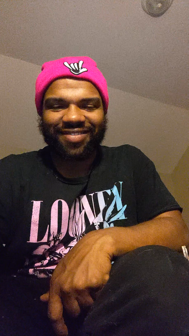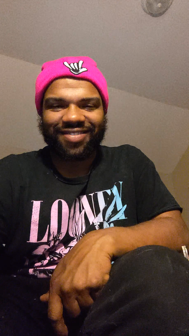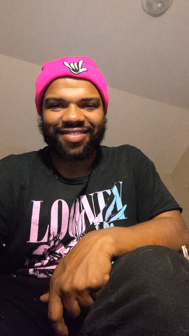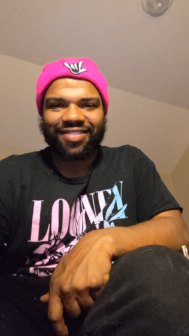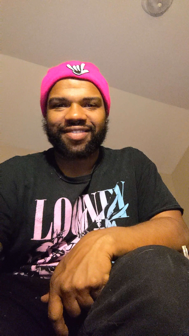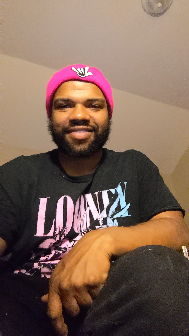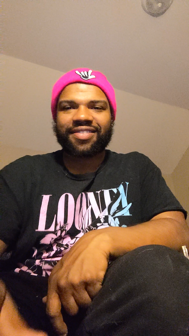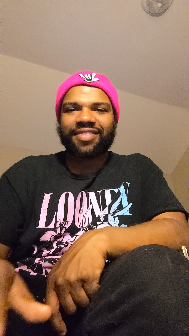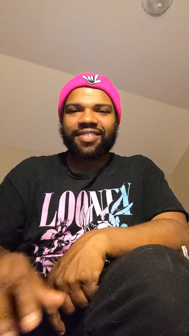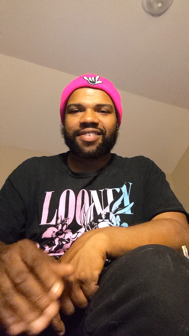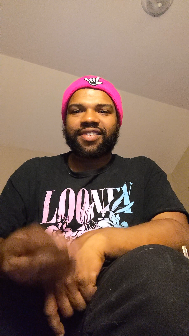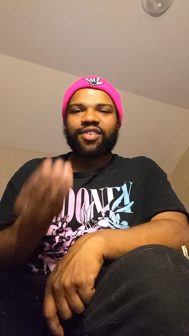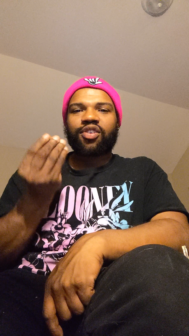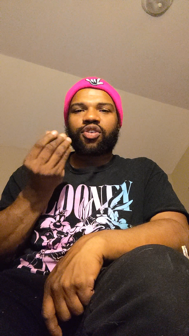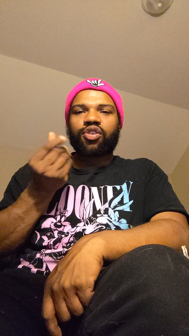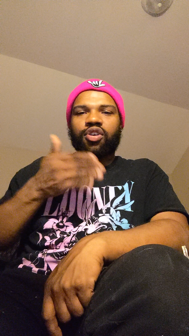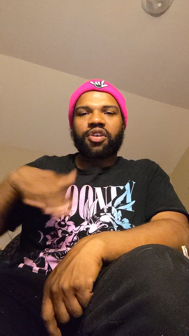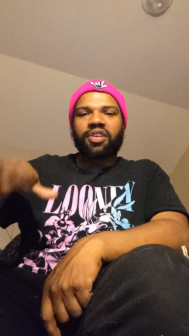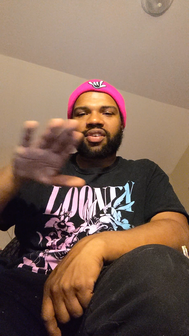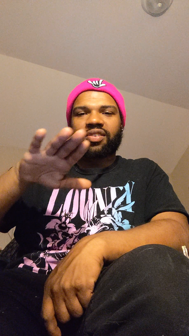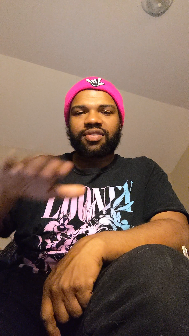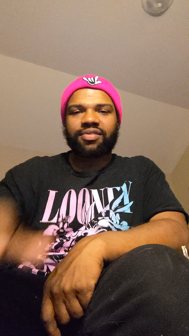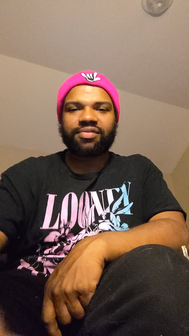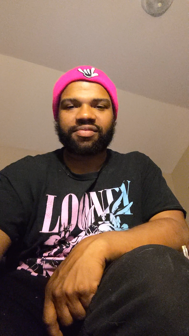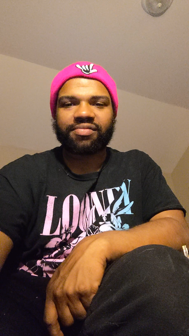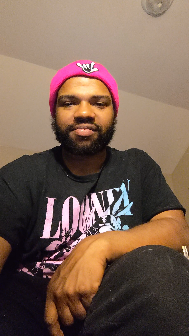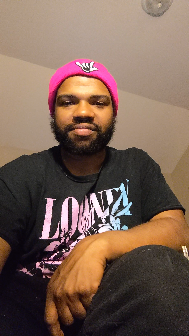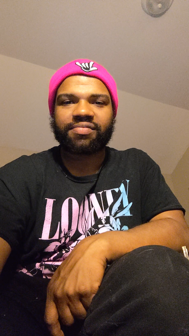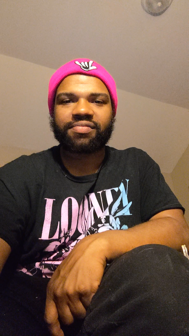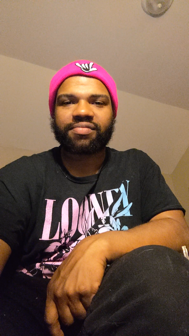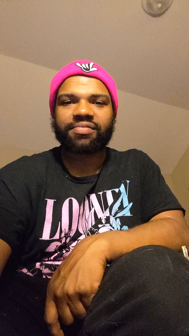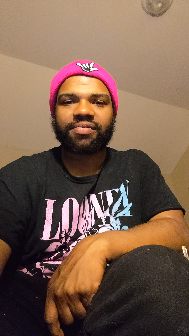garden